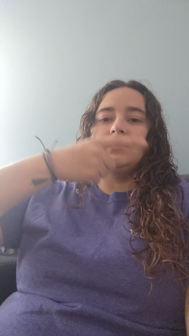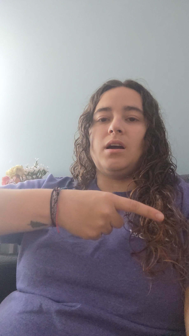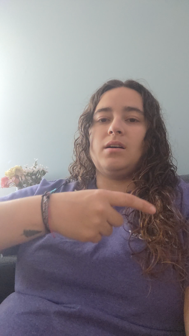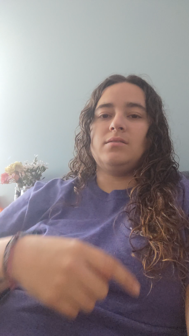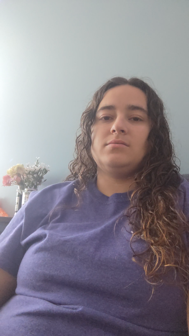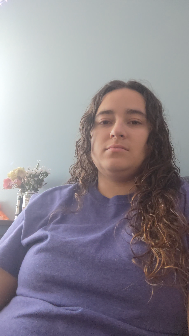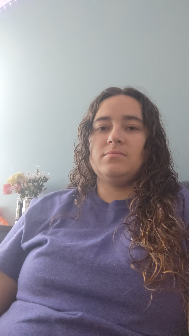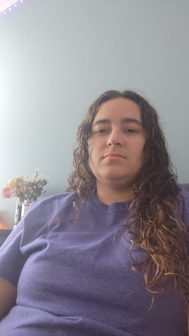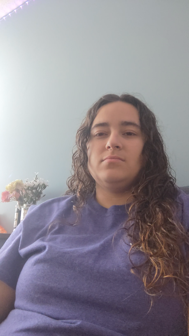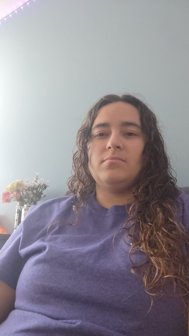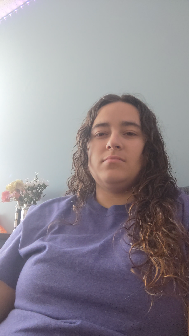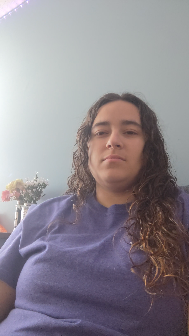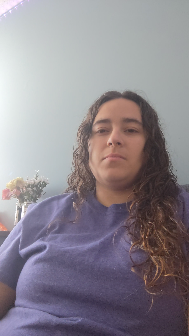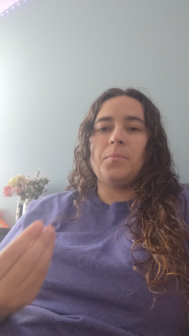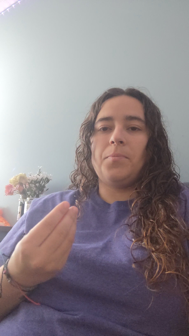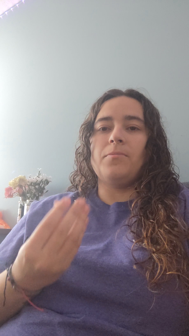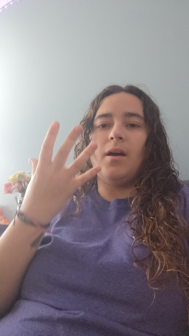plants